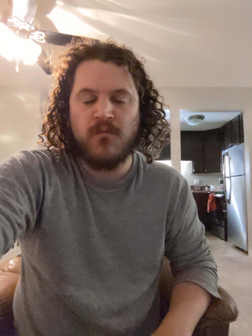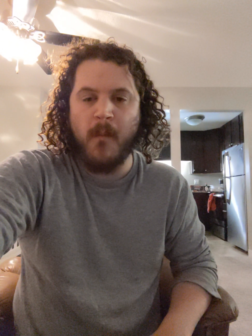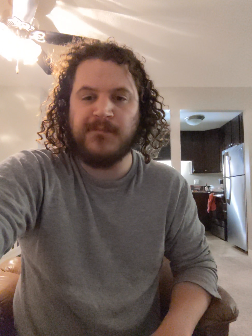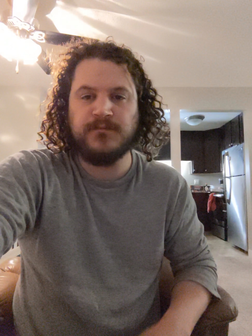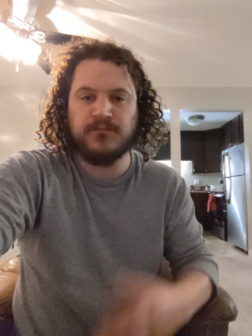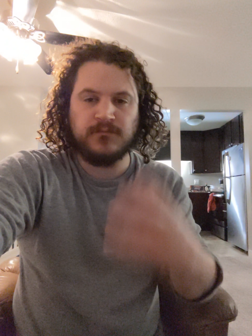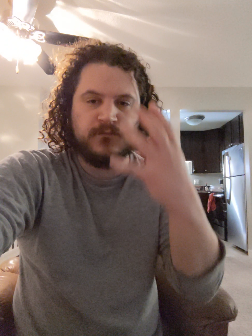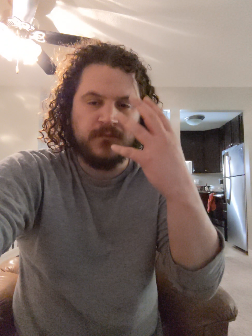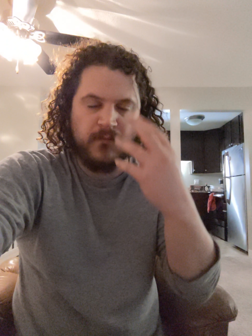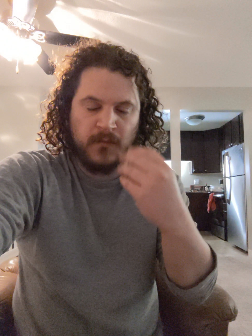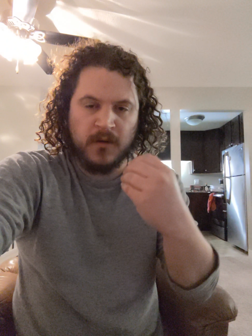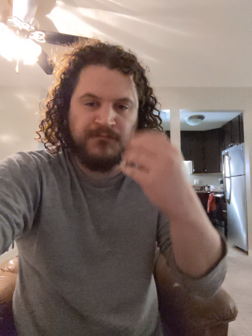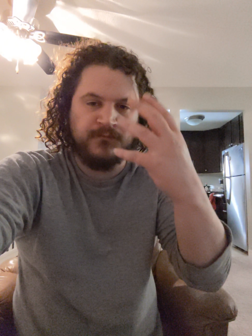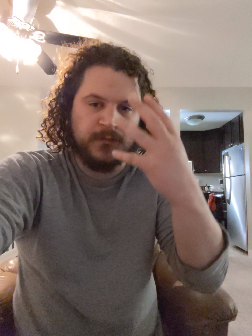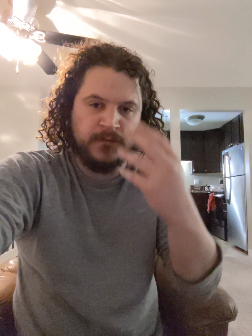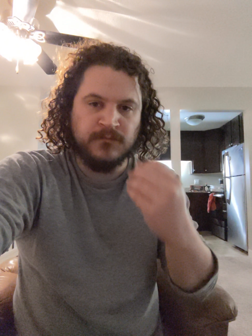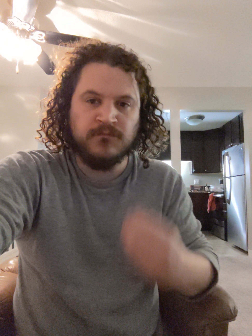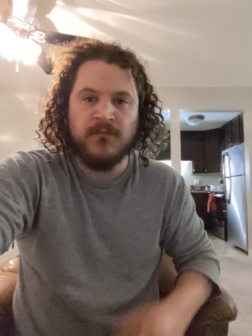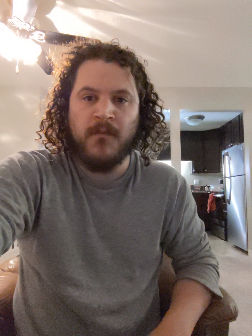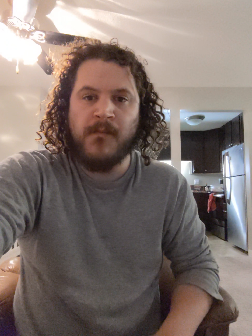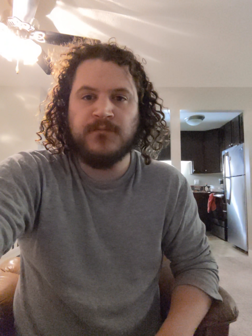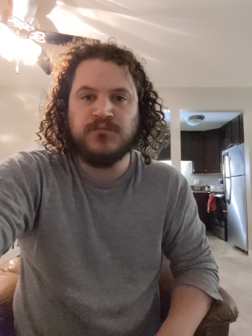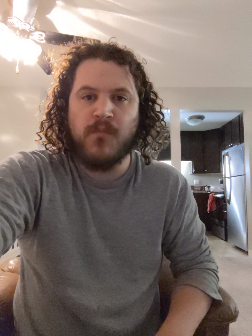sleepy